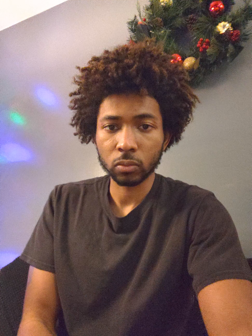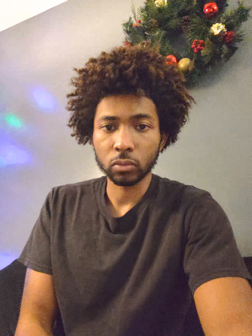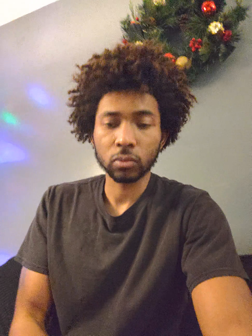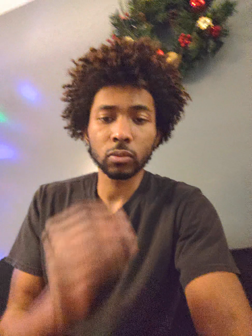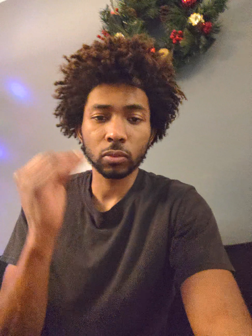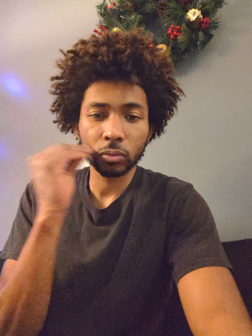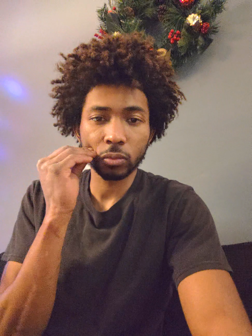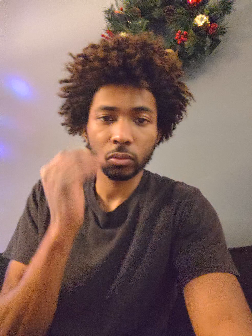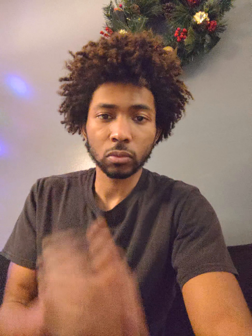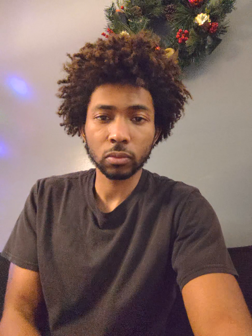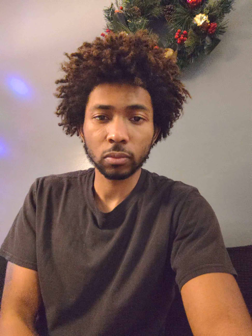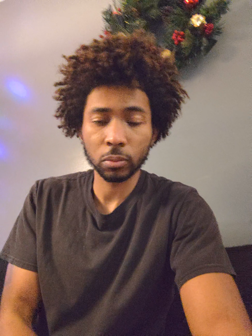kiss